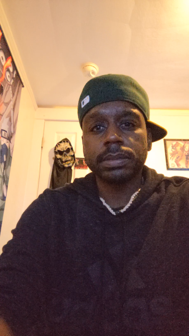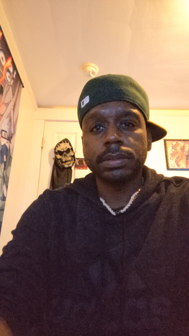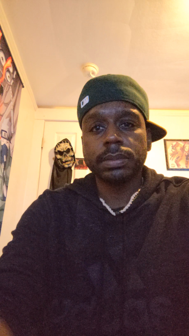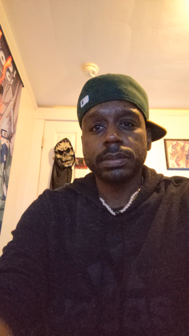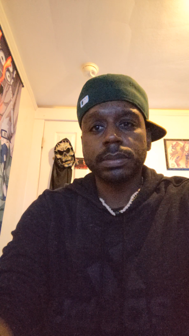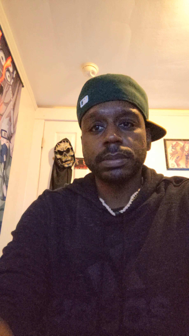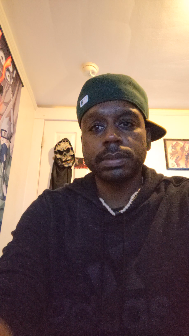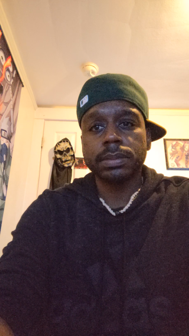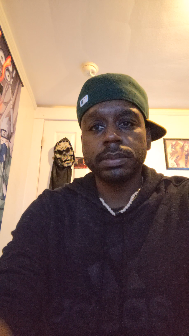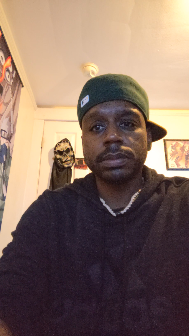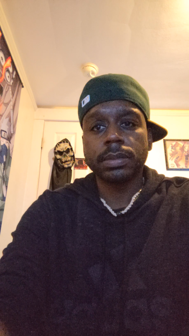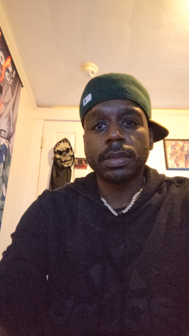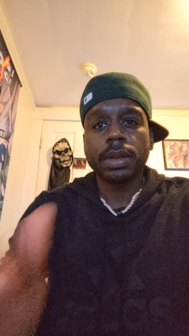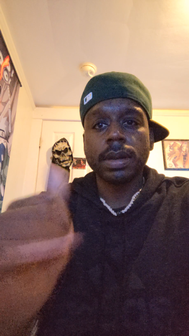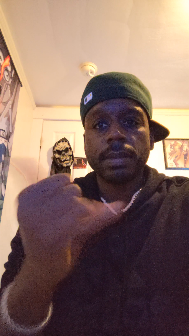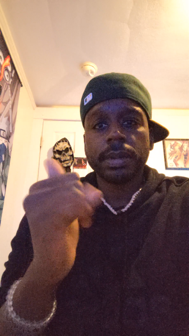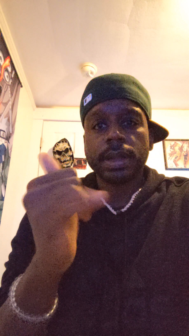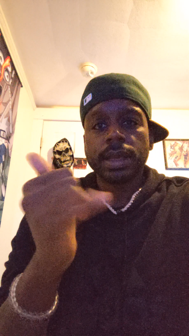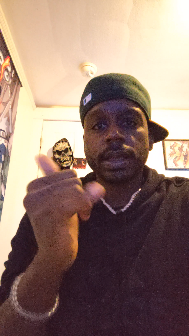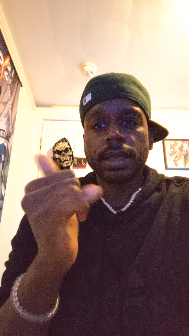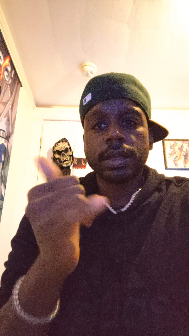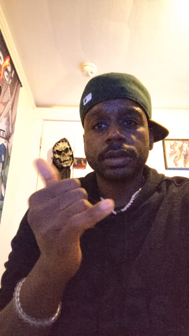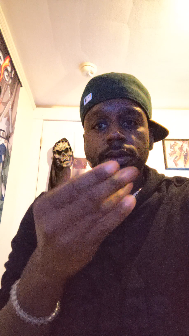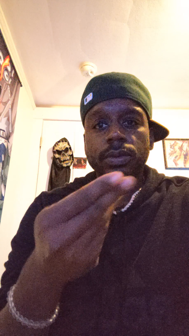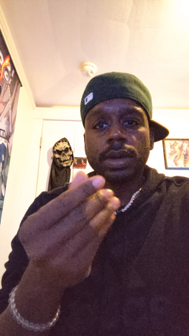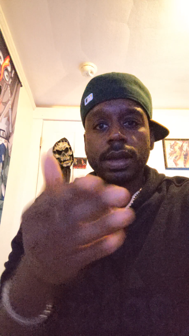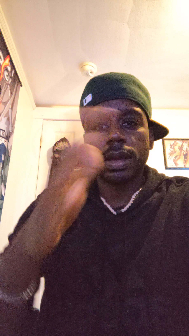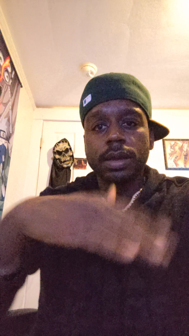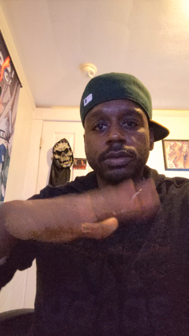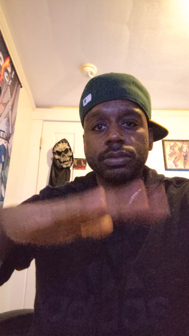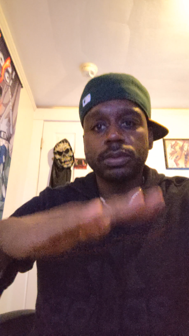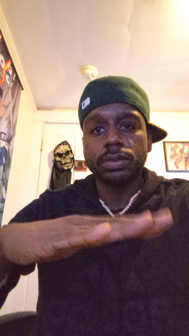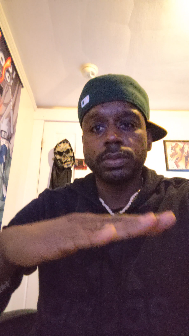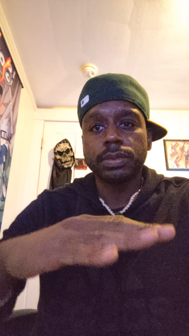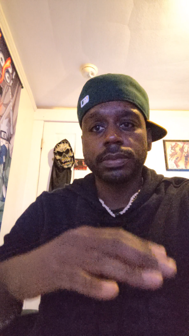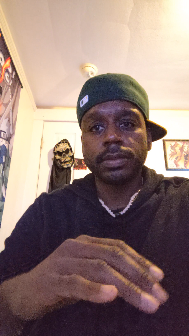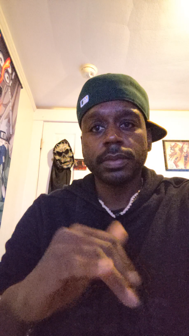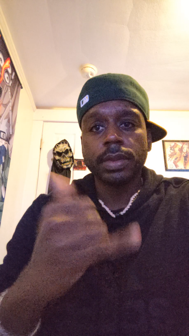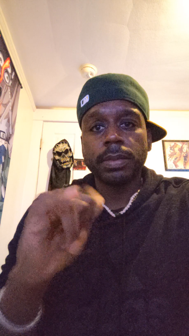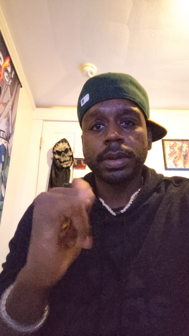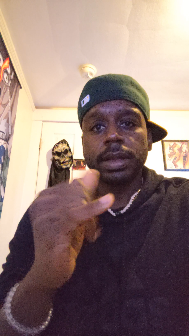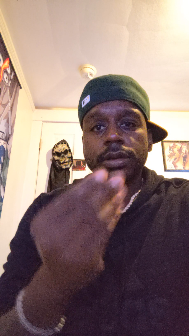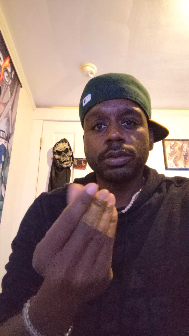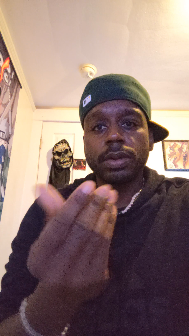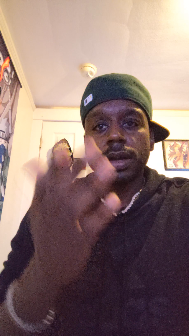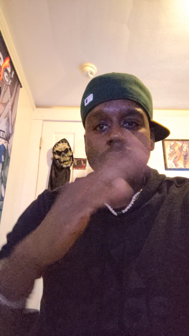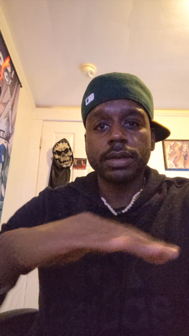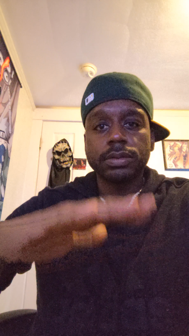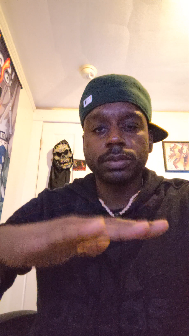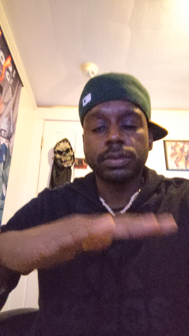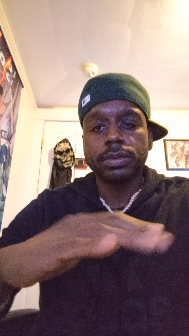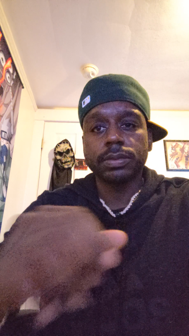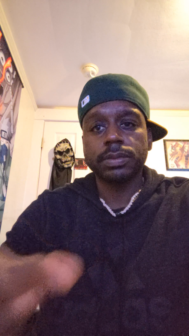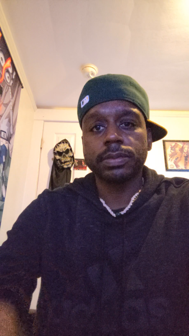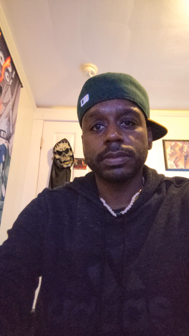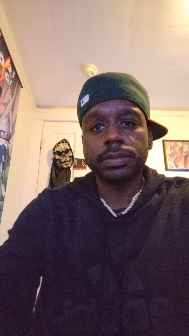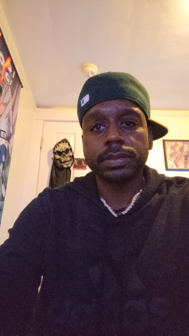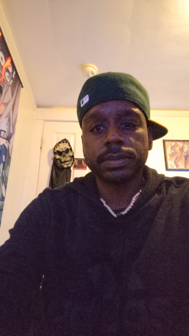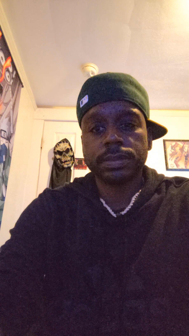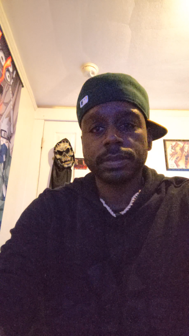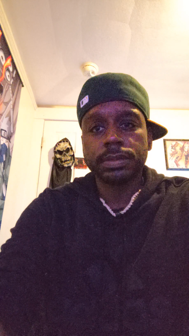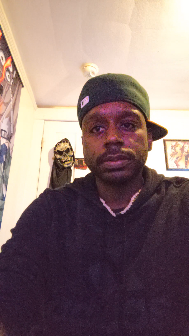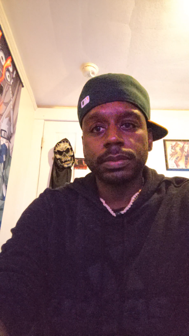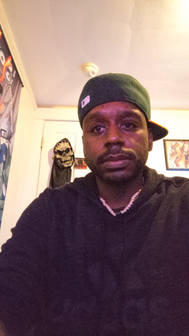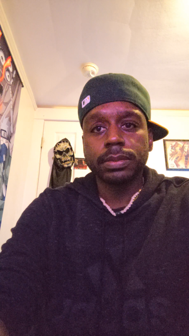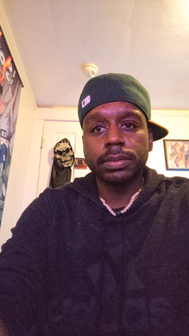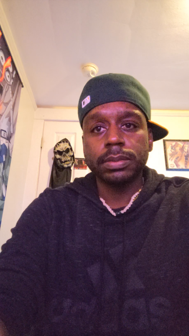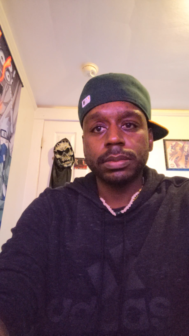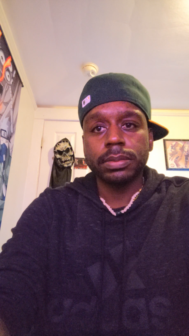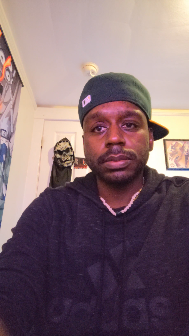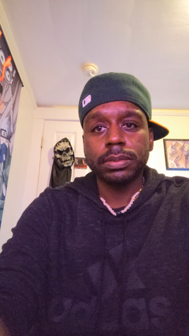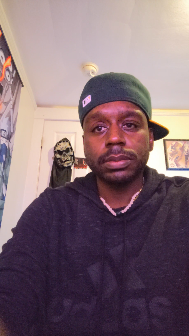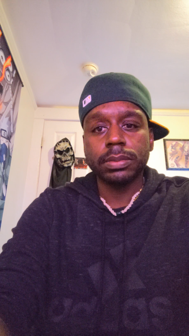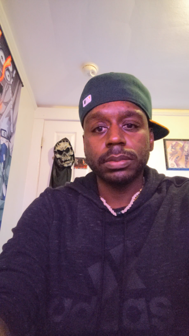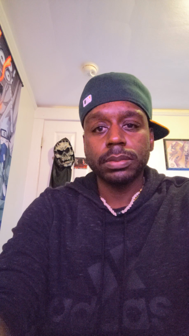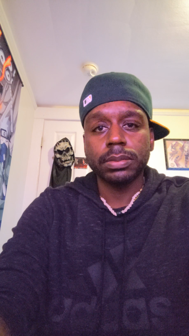playground